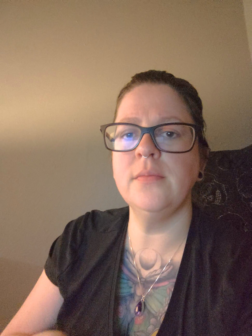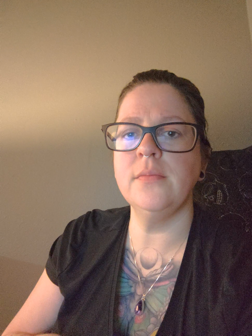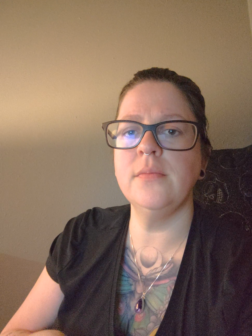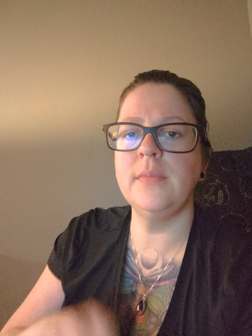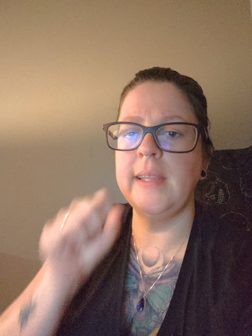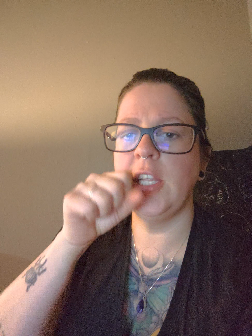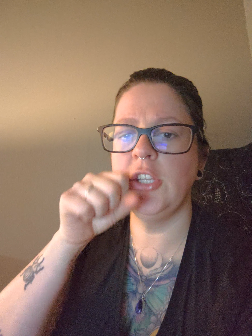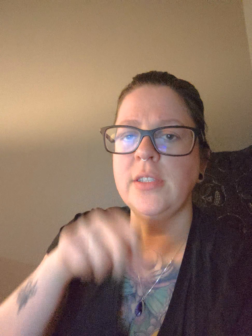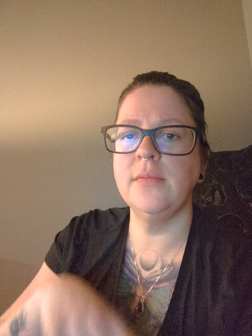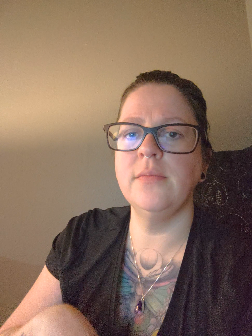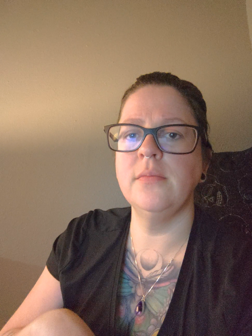carrot